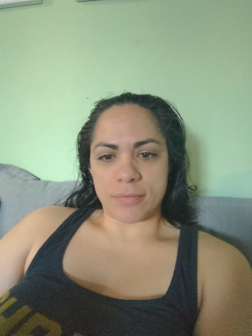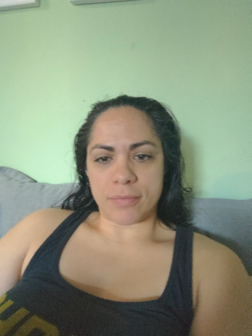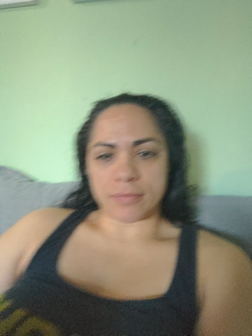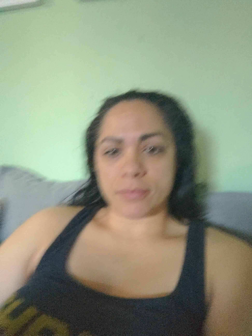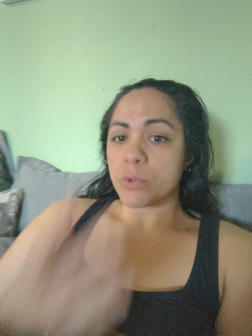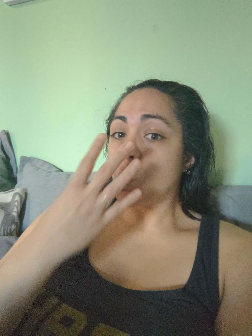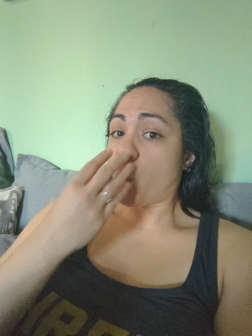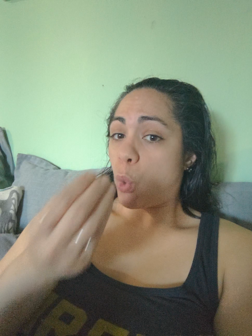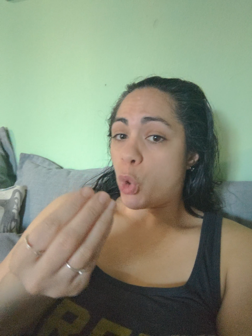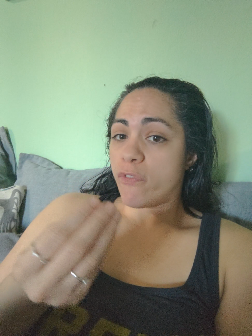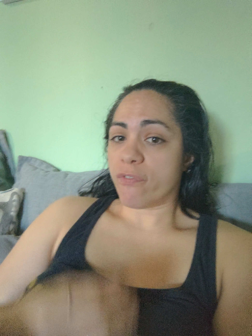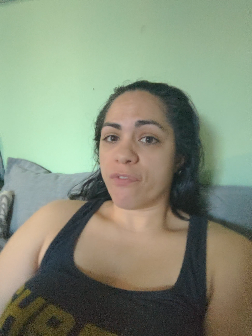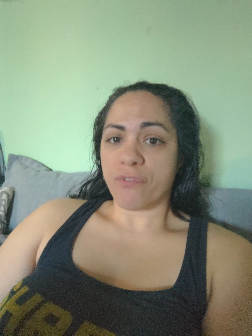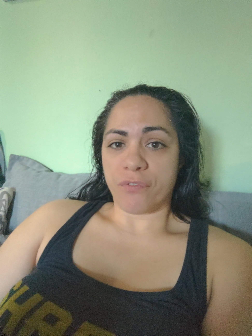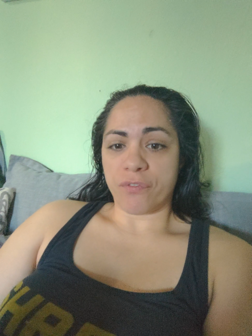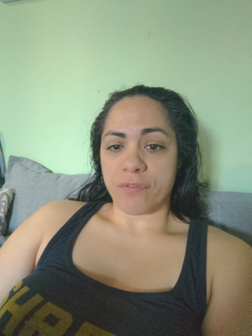wolf